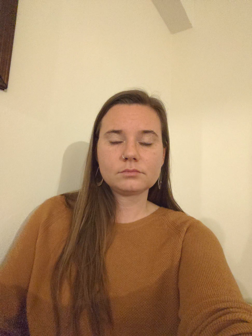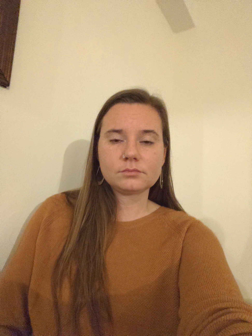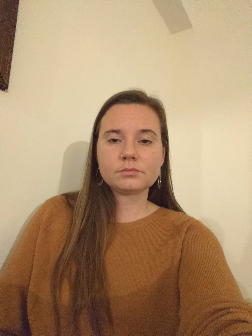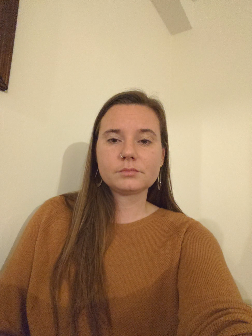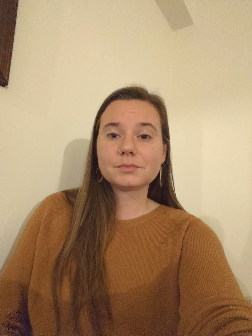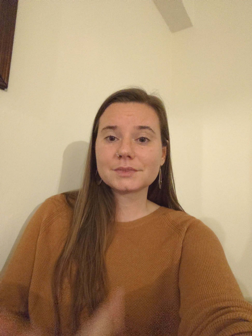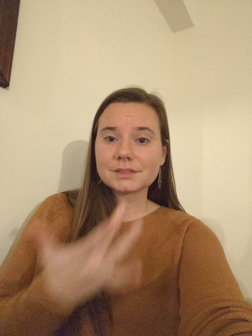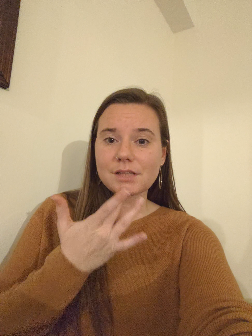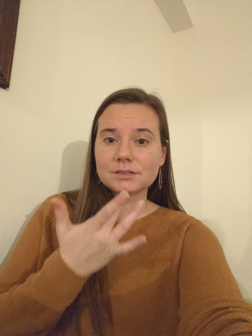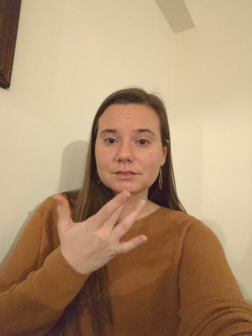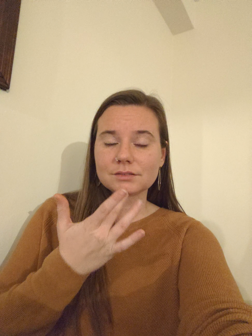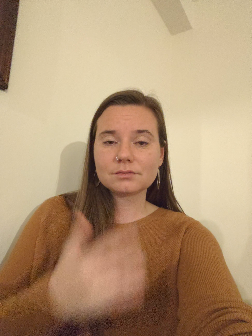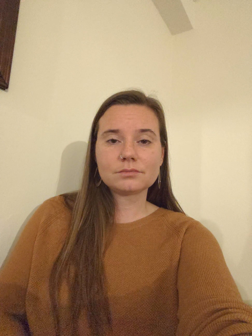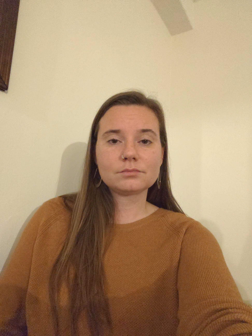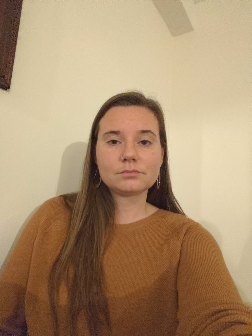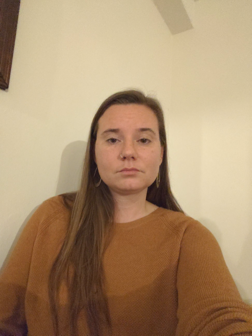taste